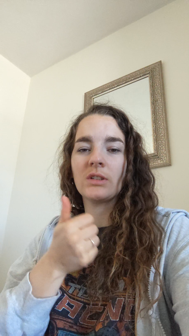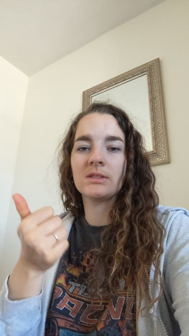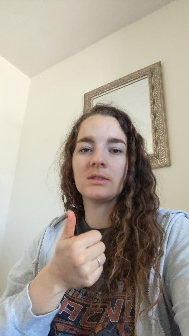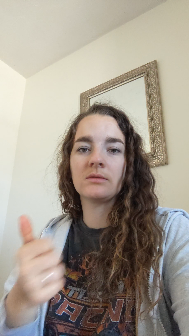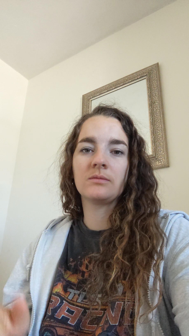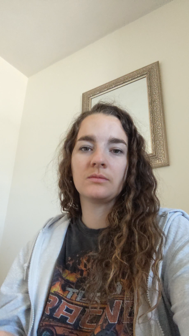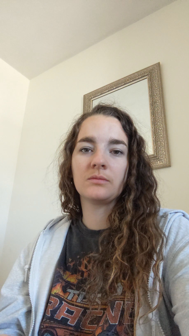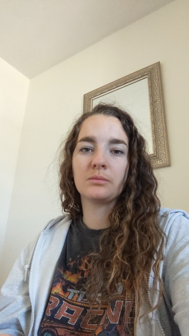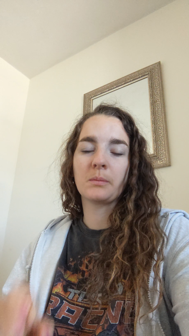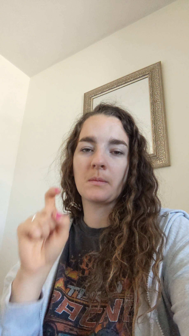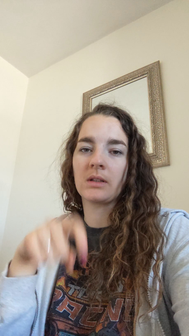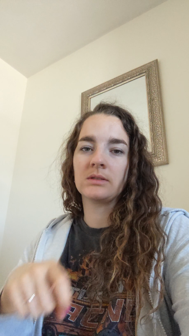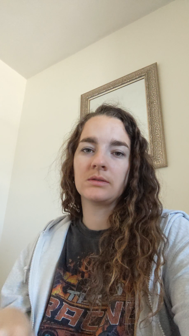must